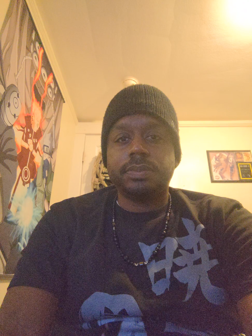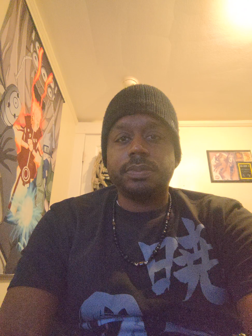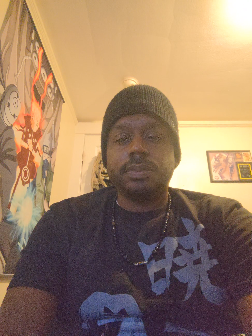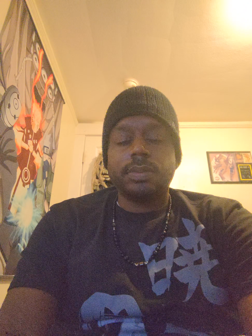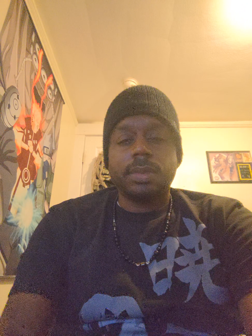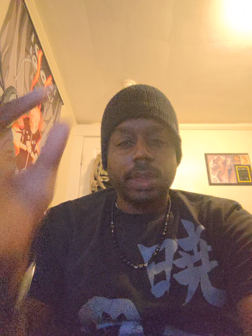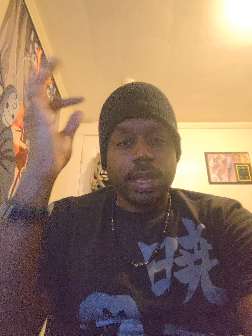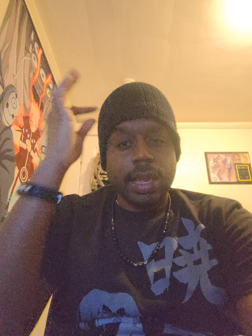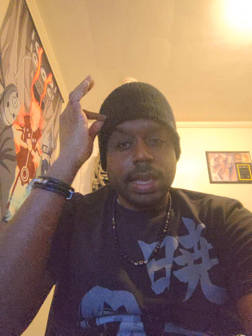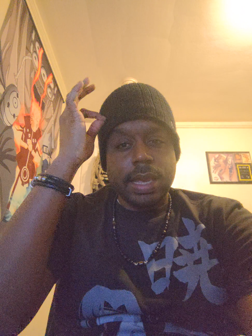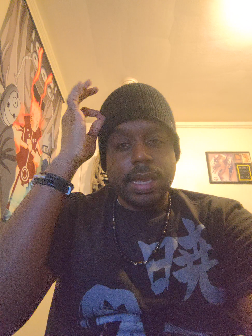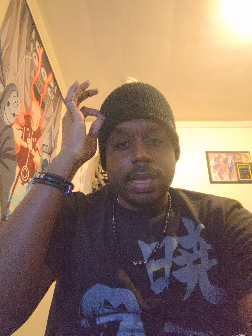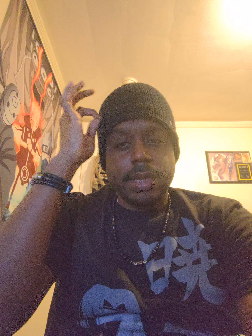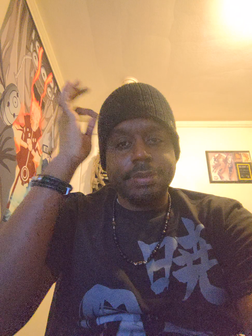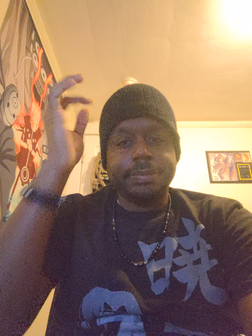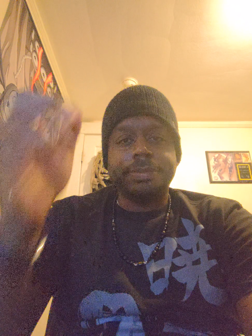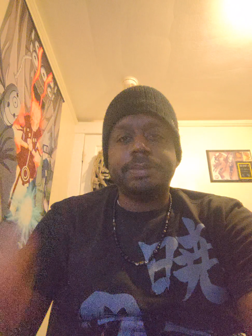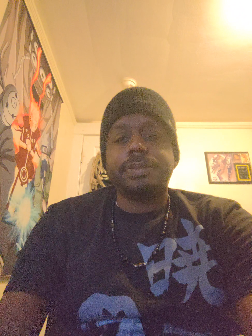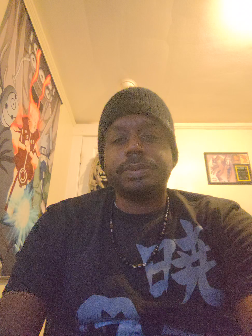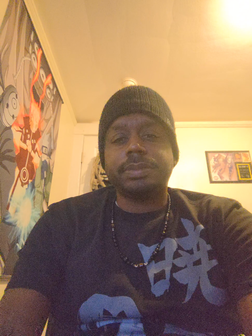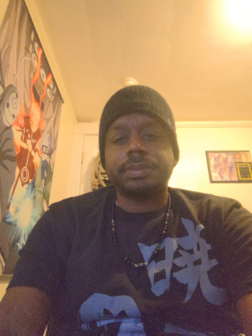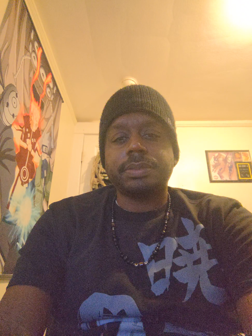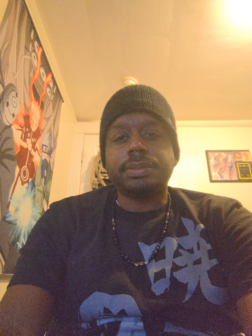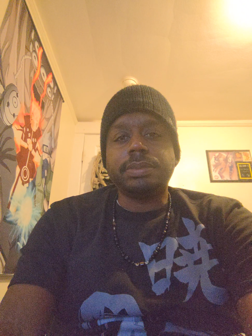hair